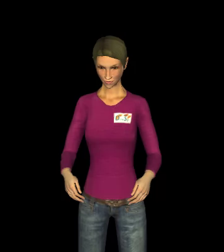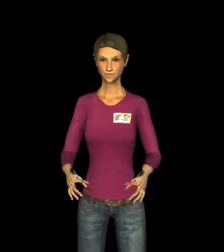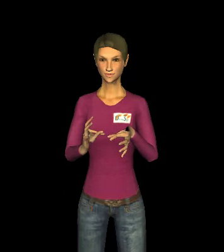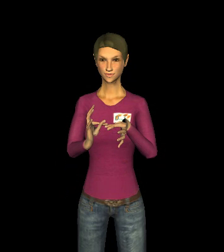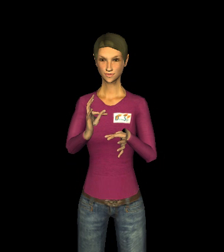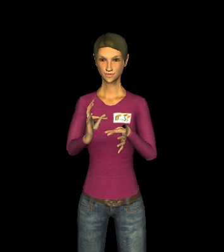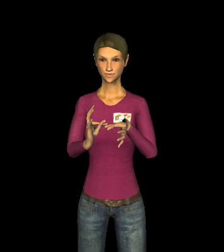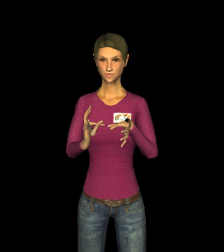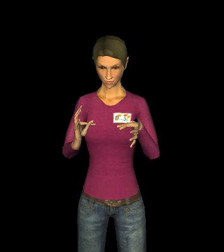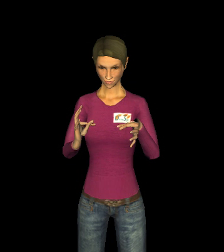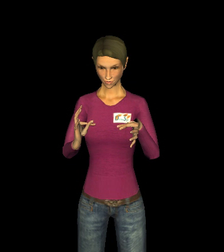حجم